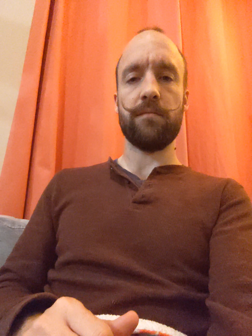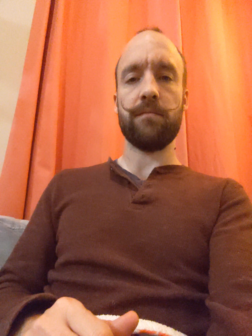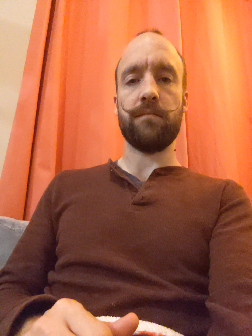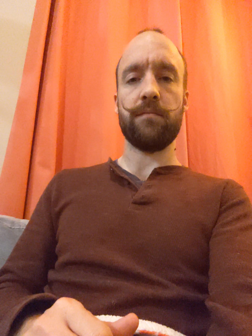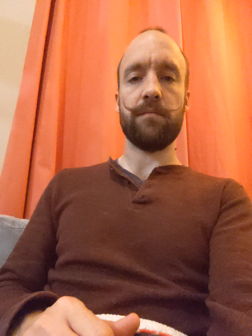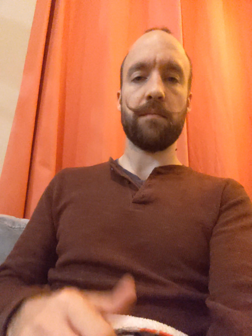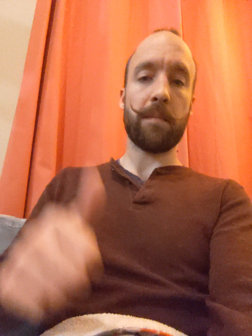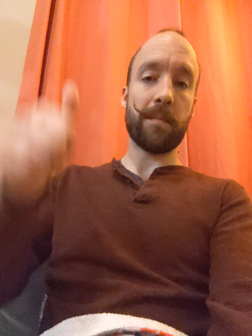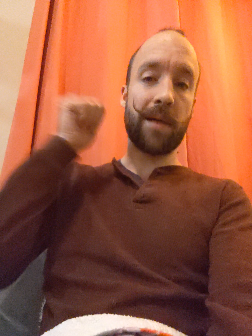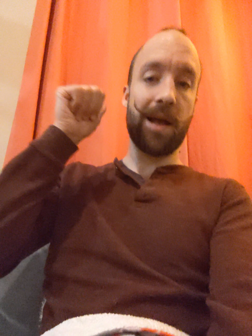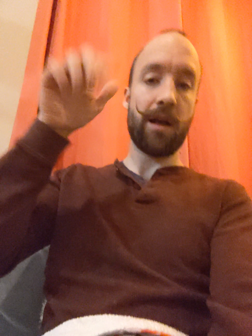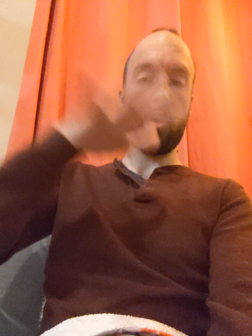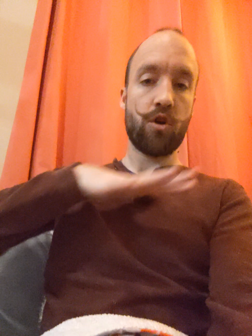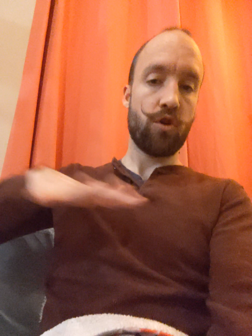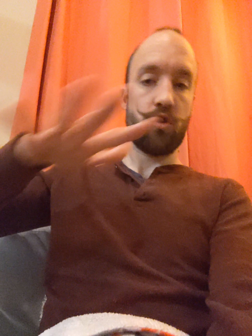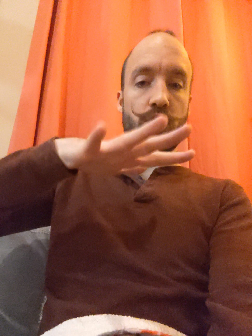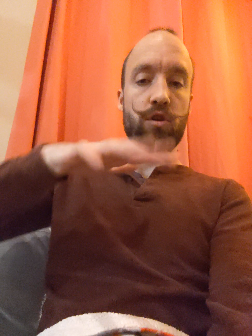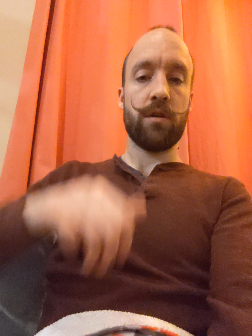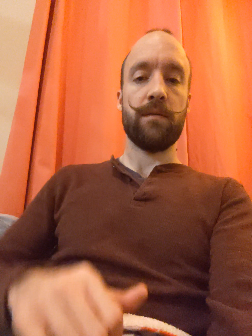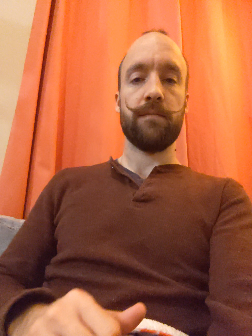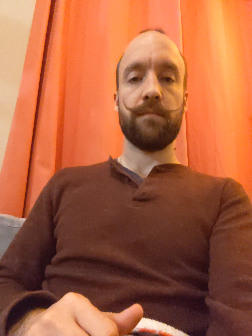backyard